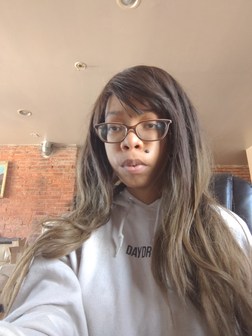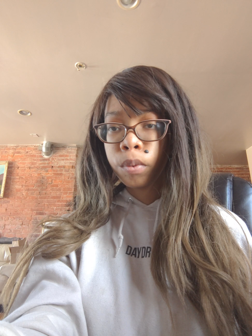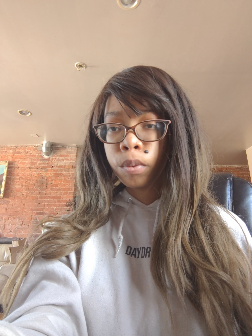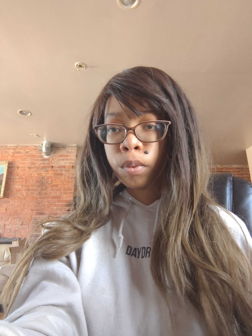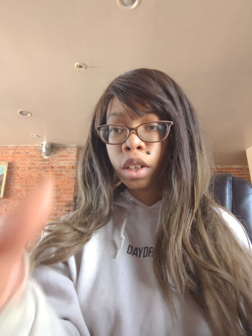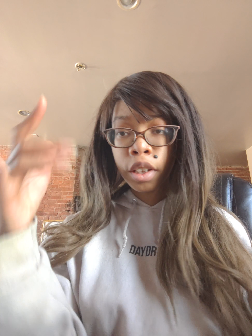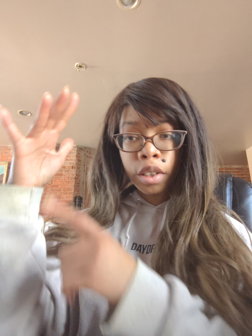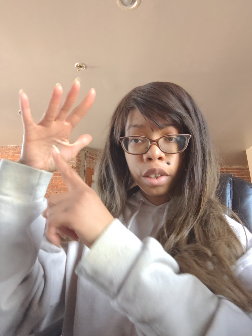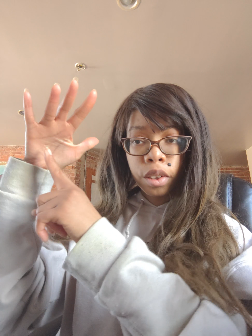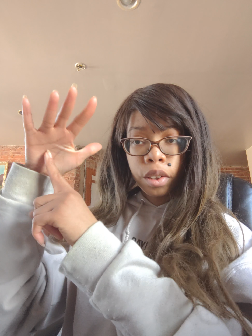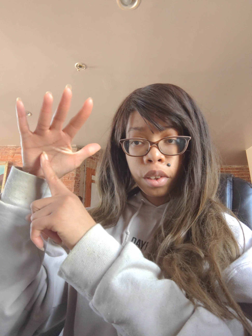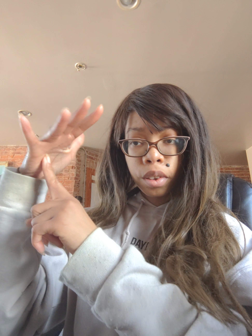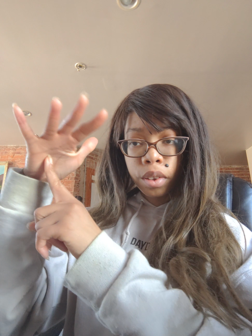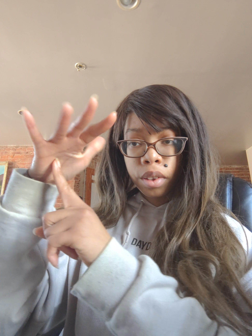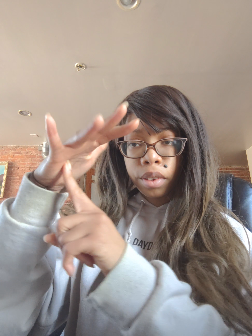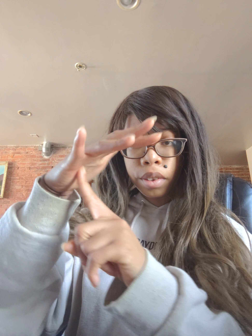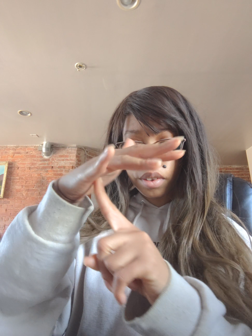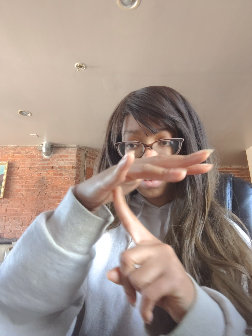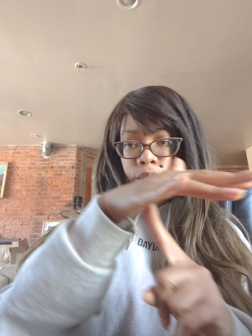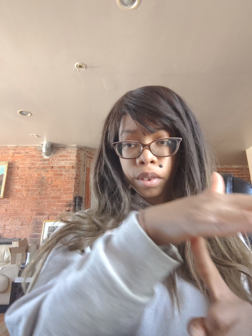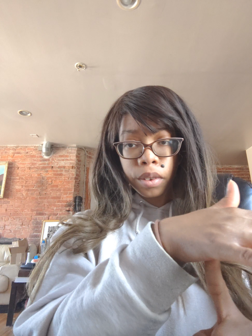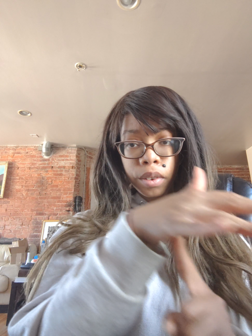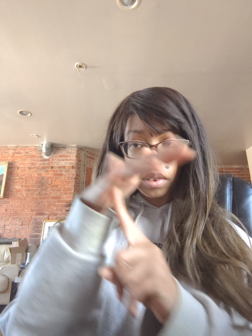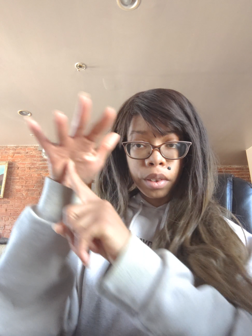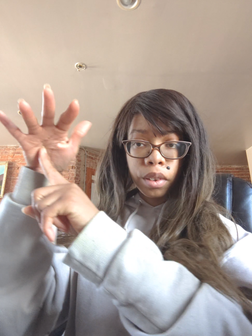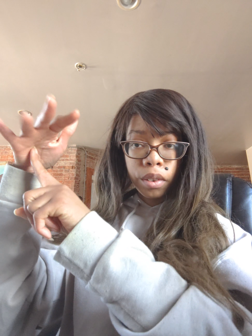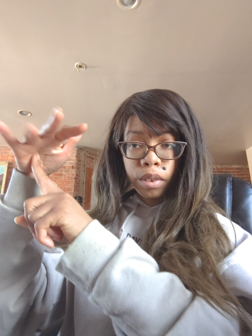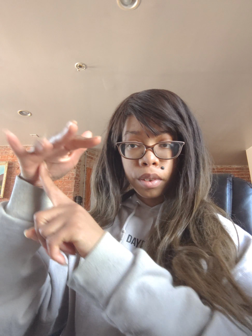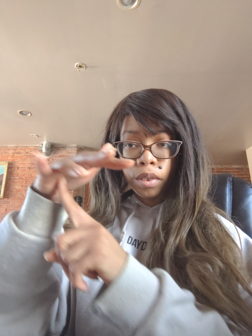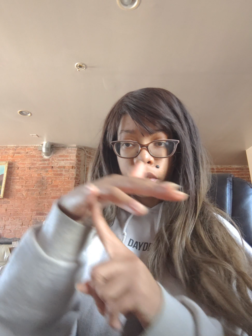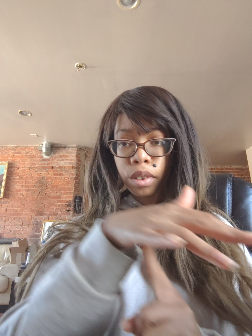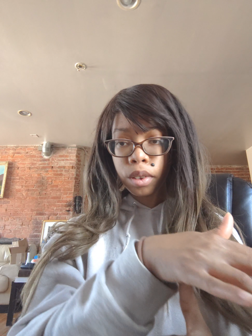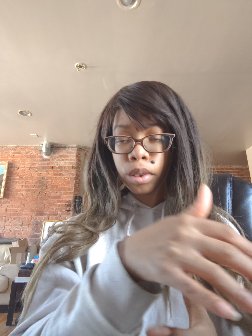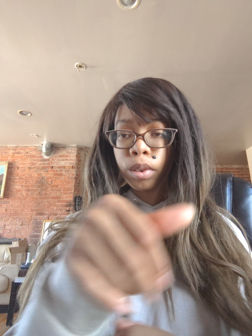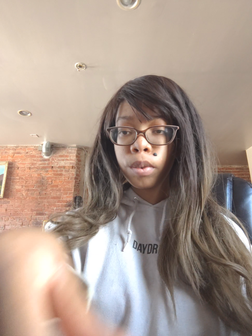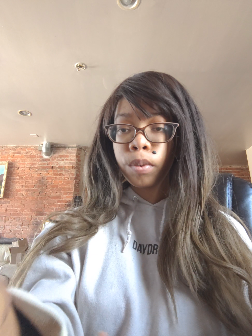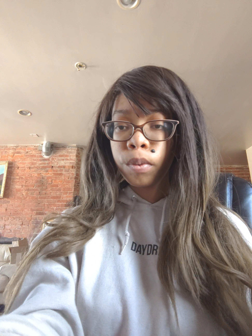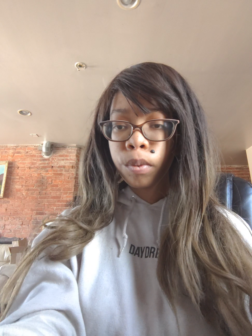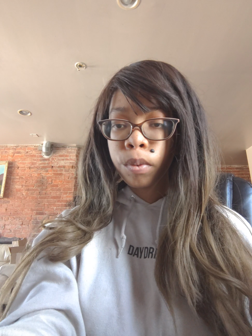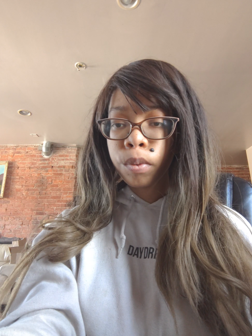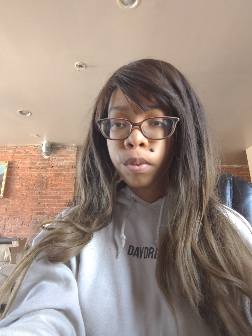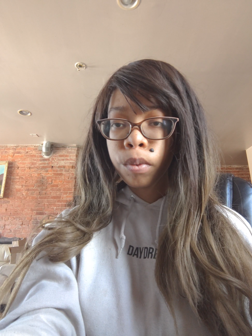helicopter